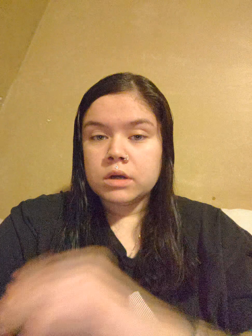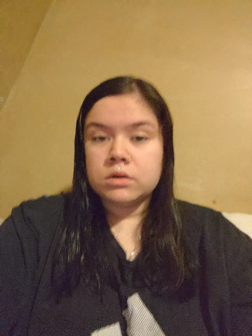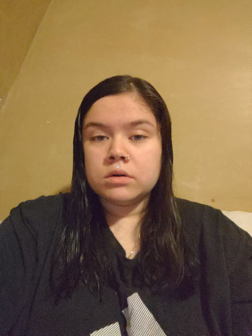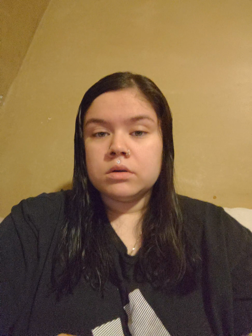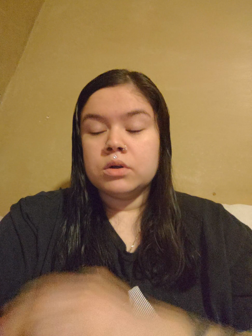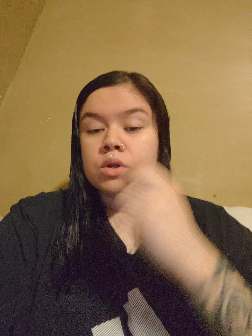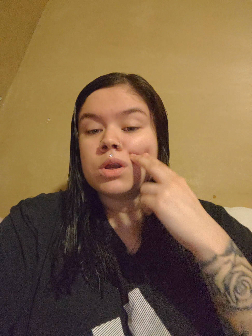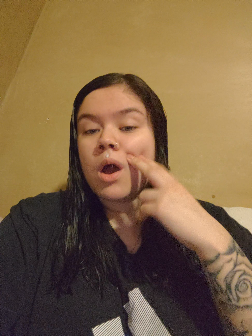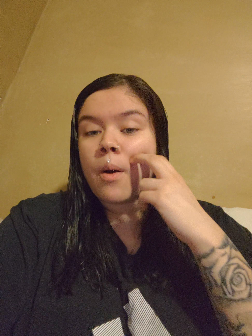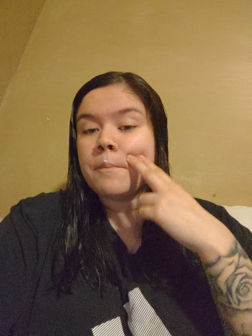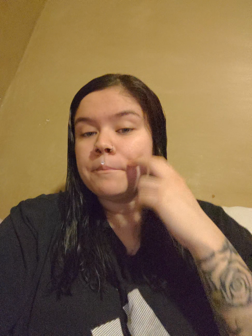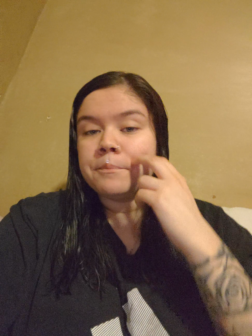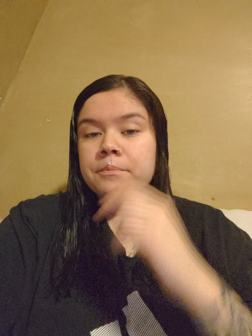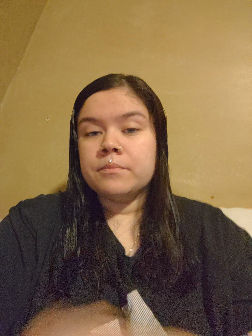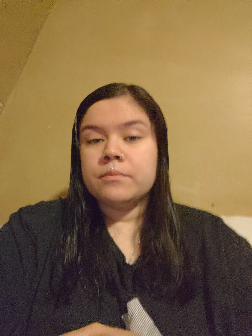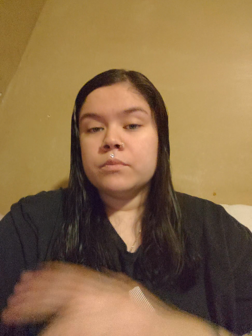gum